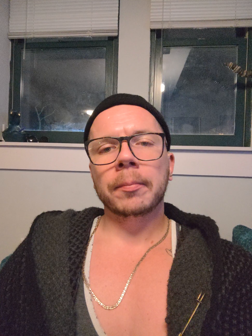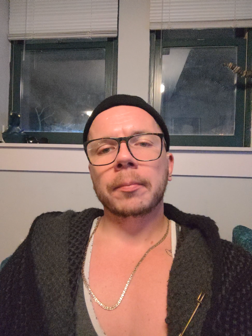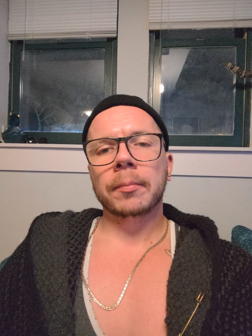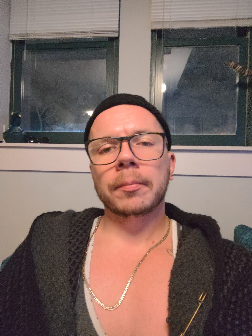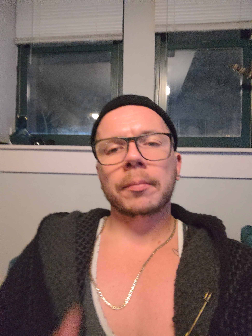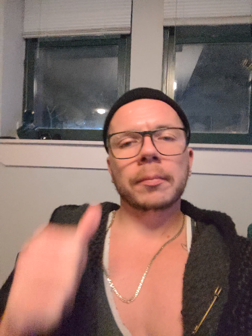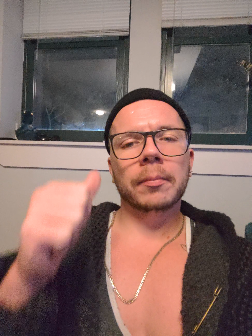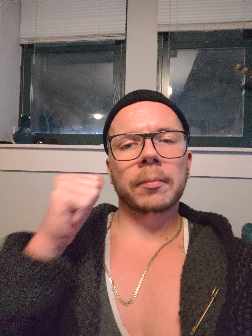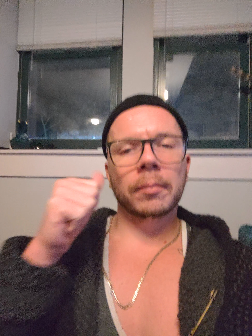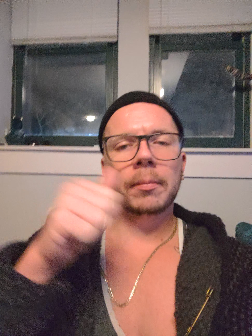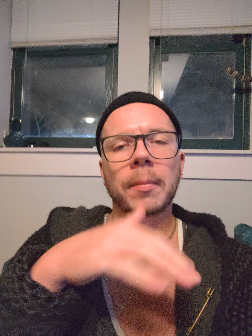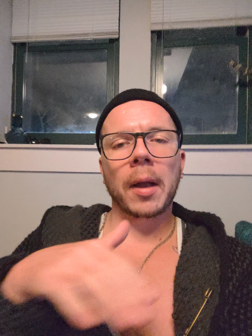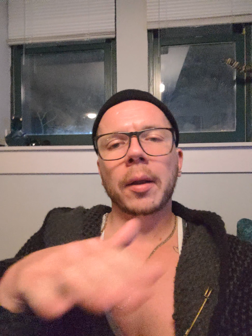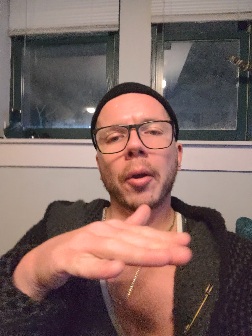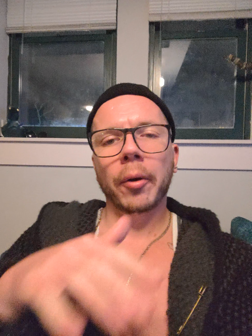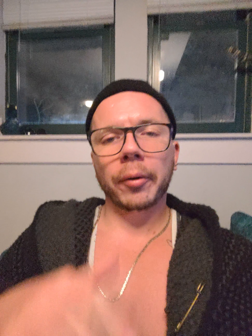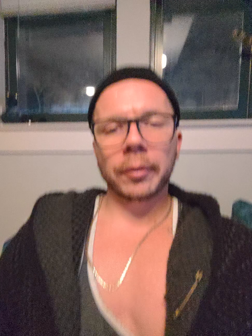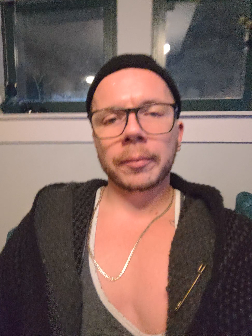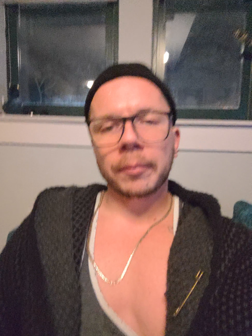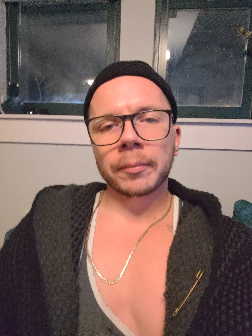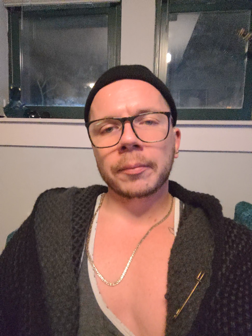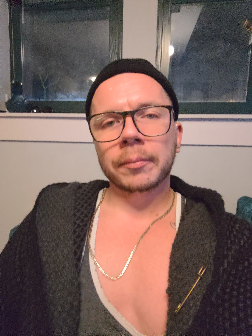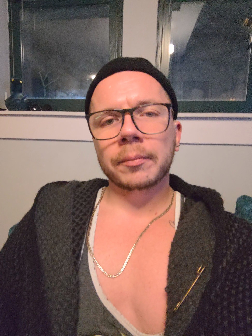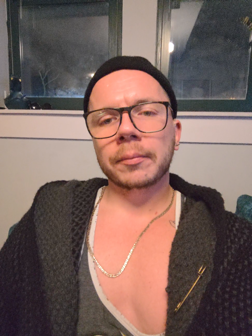backyard